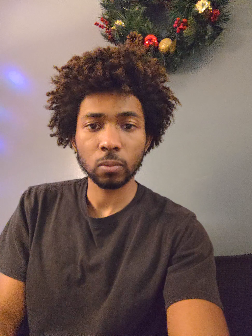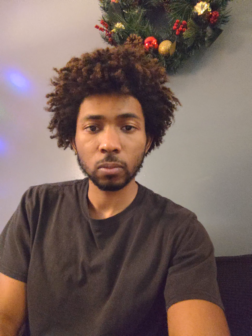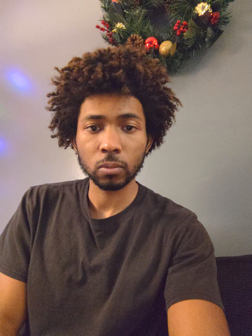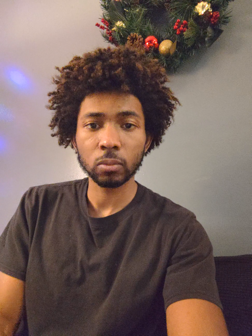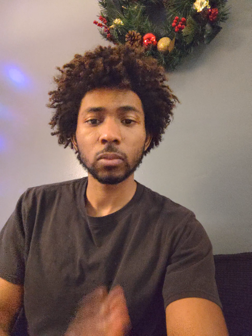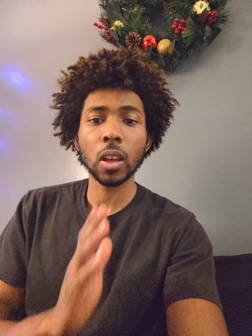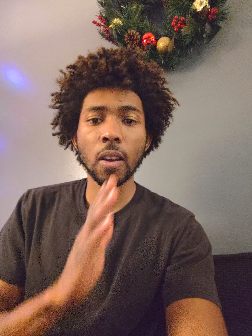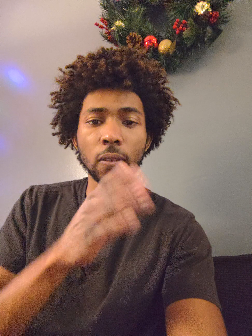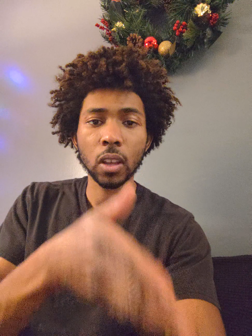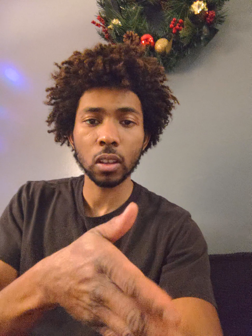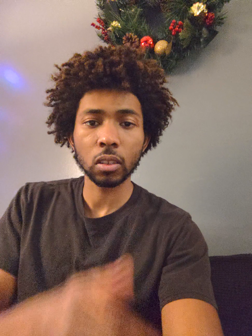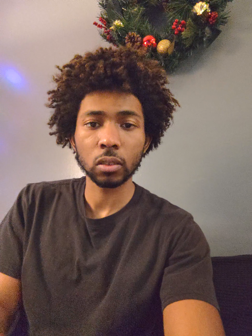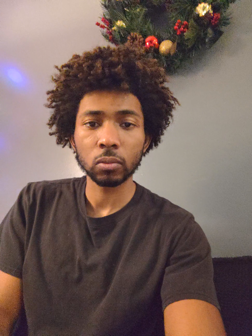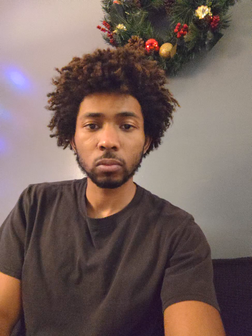after